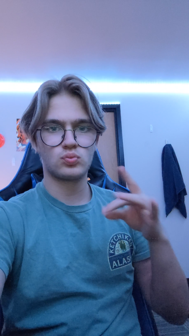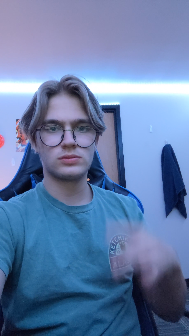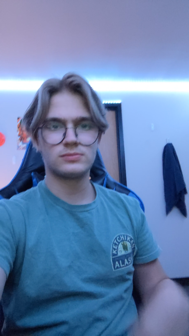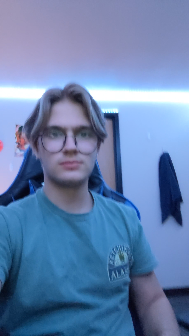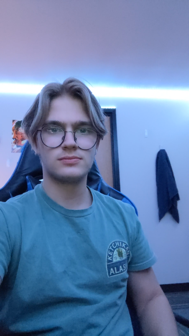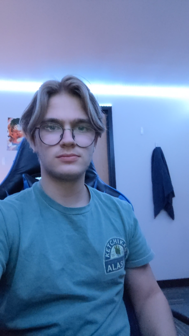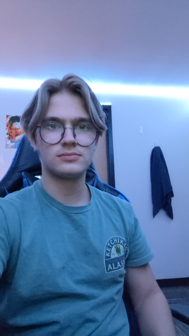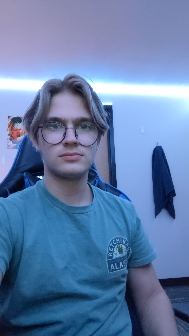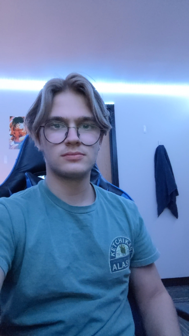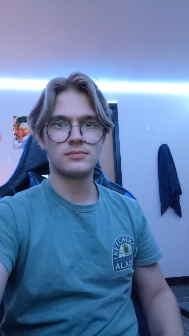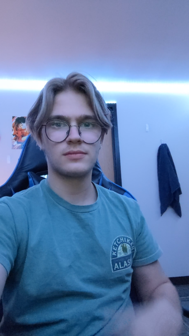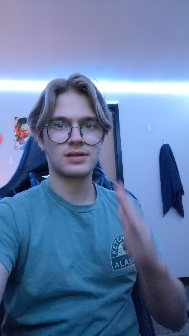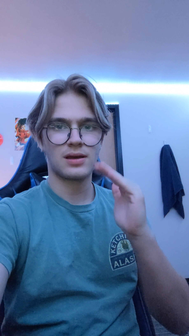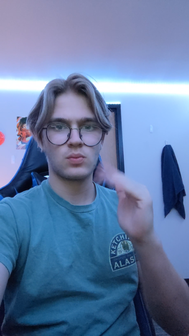downtown